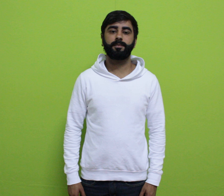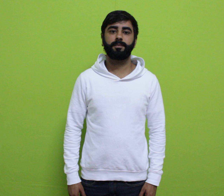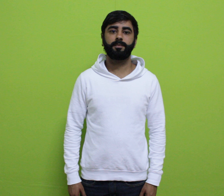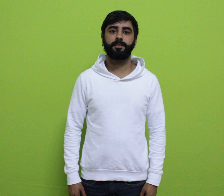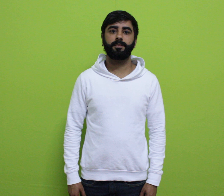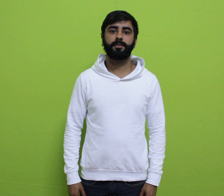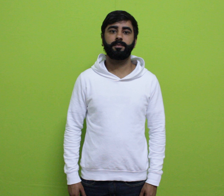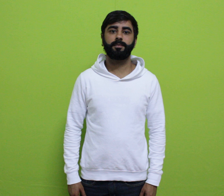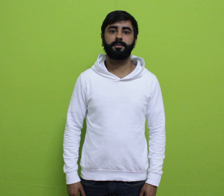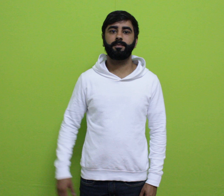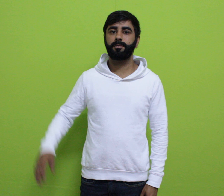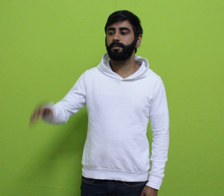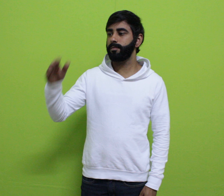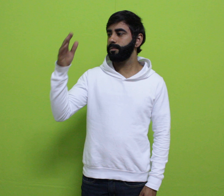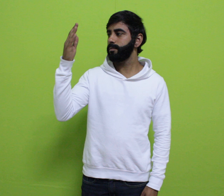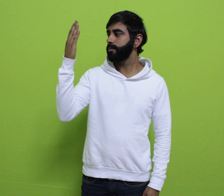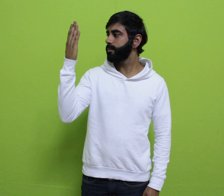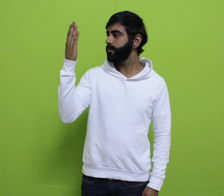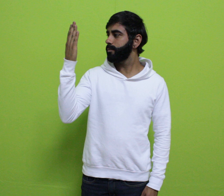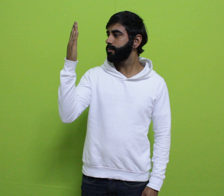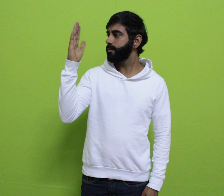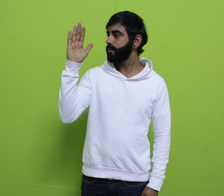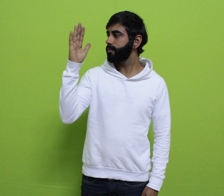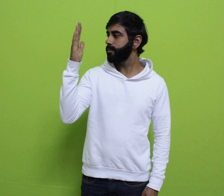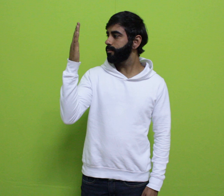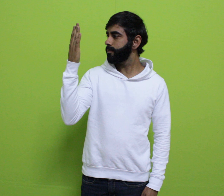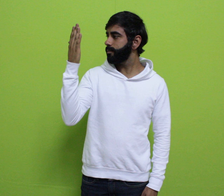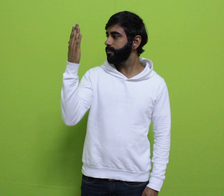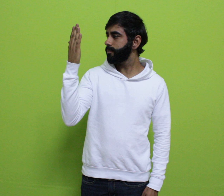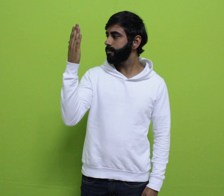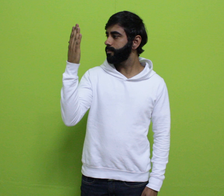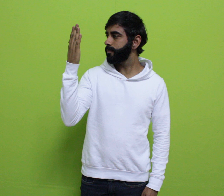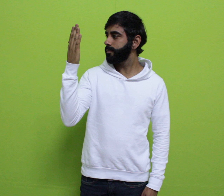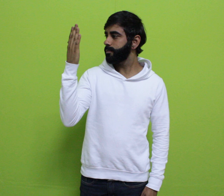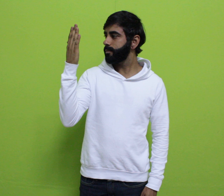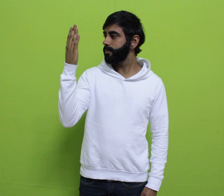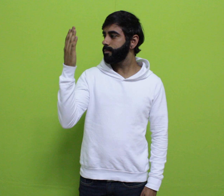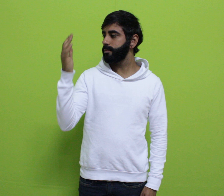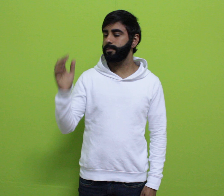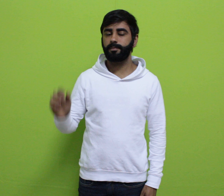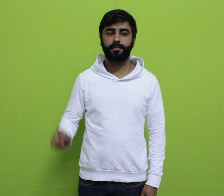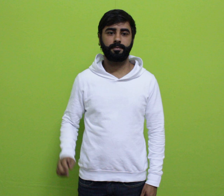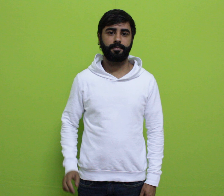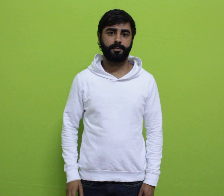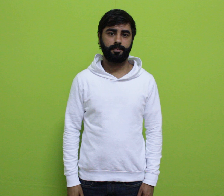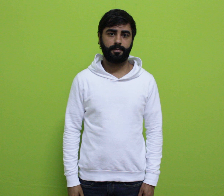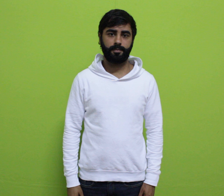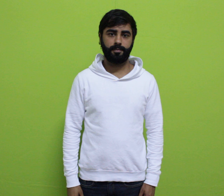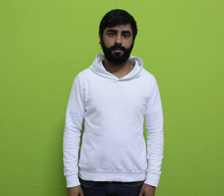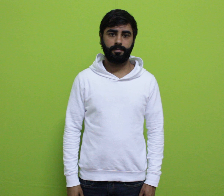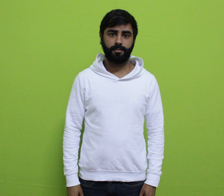espelho